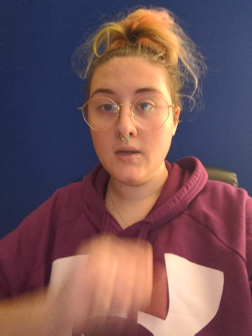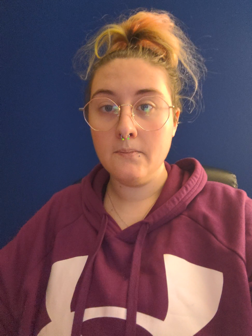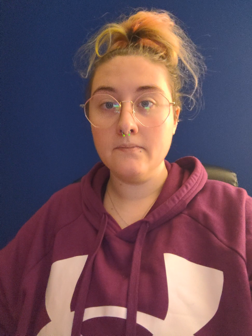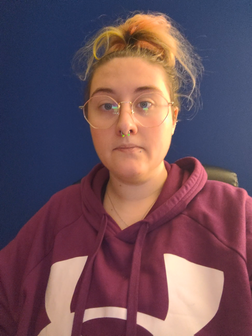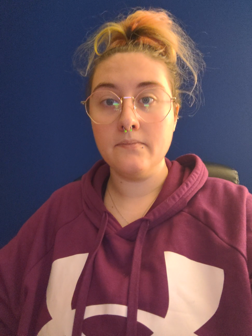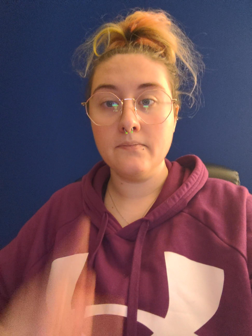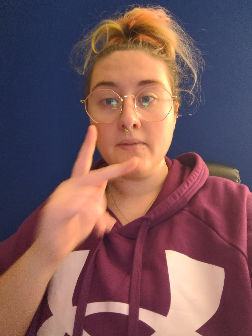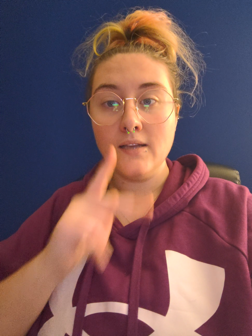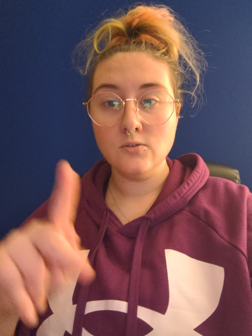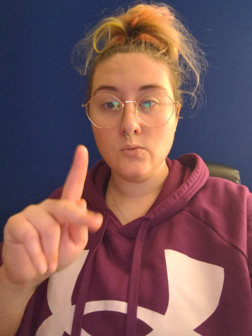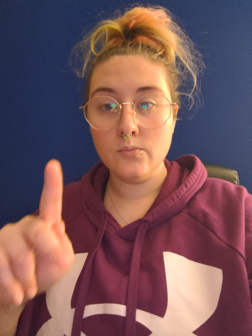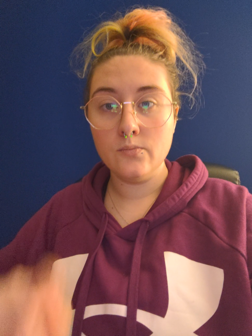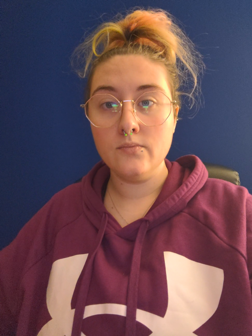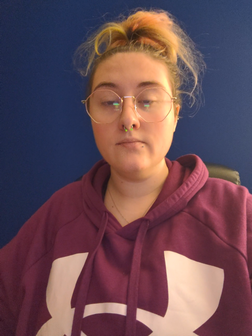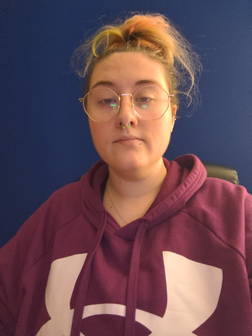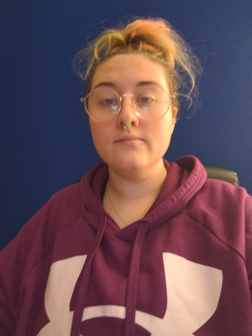pencil